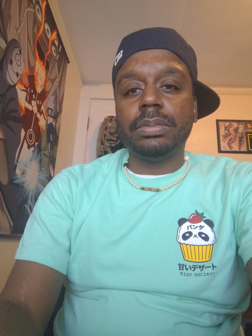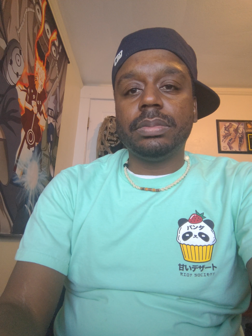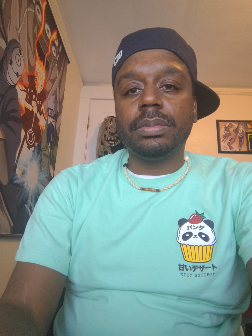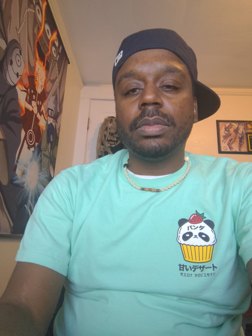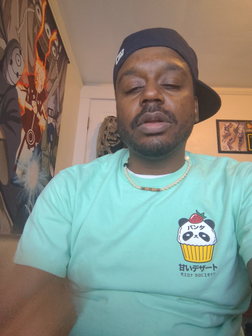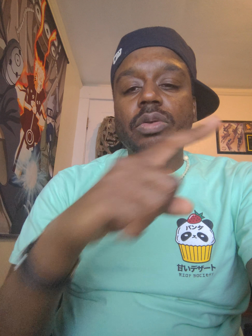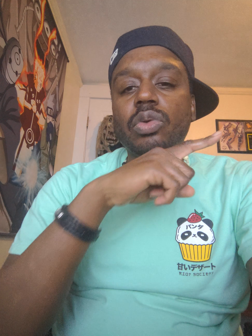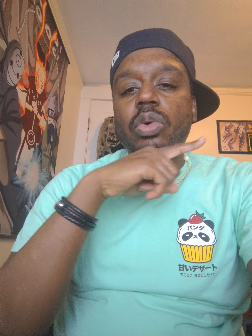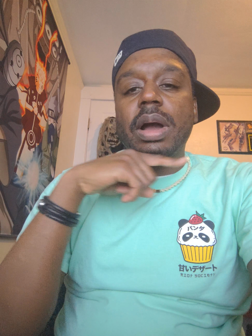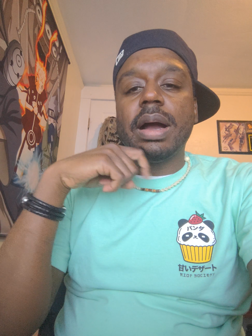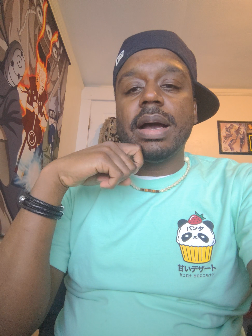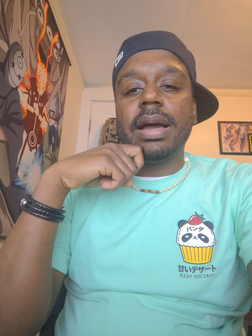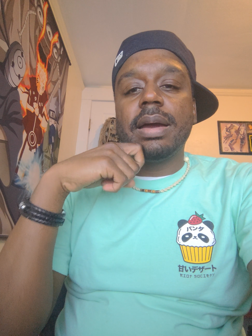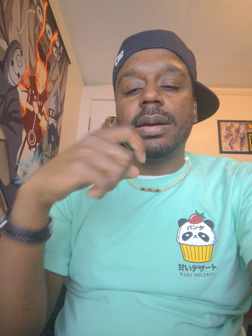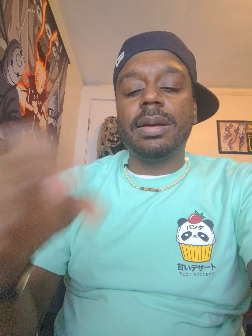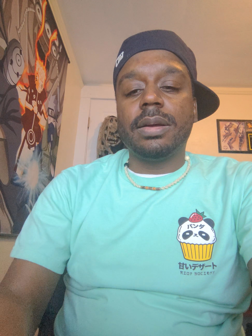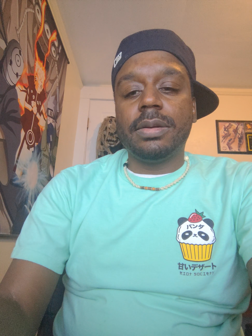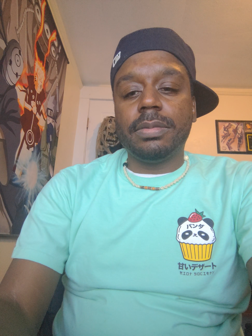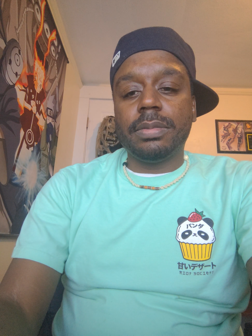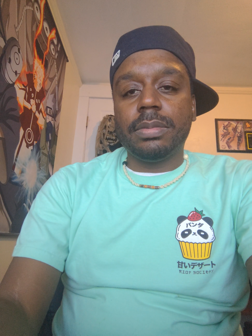dry